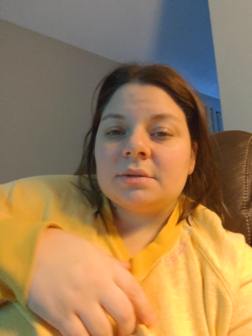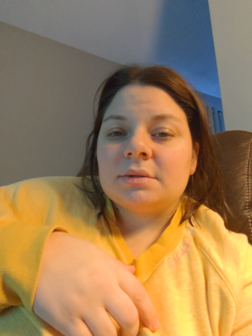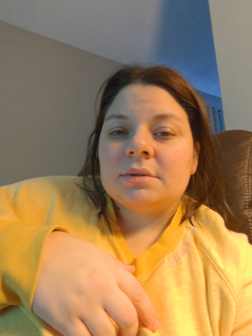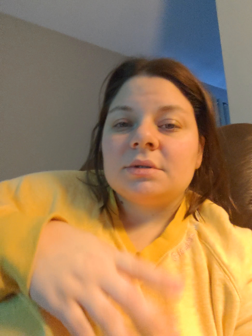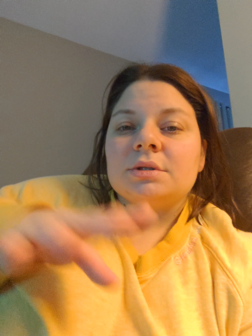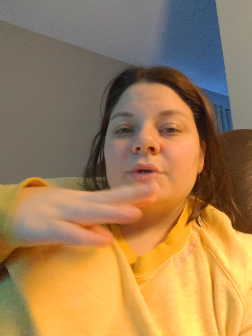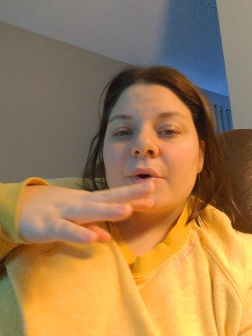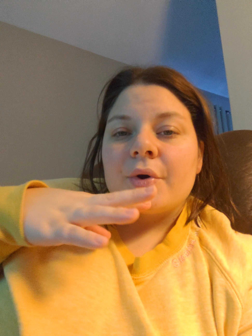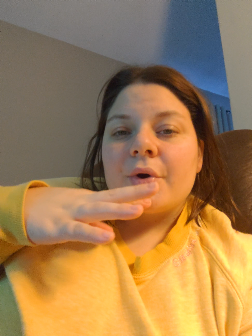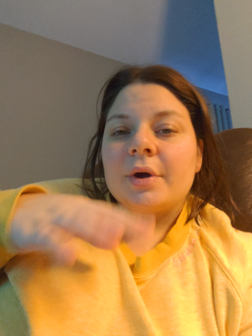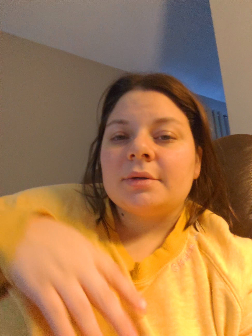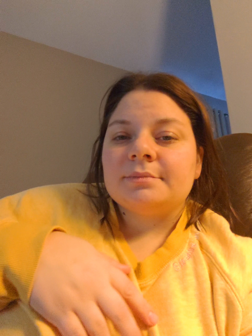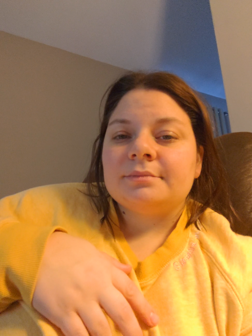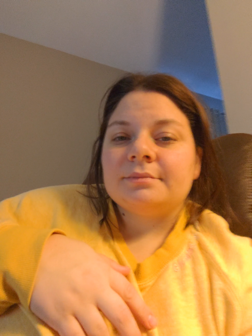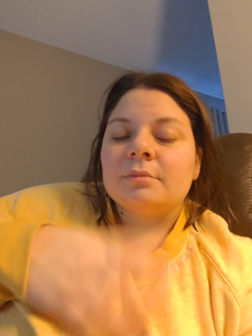talk